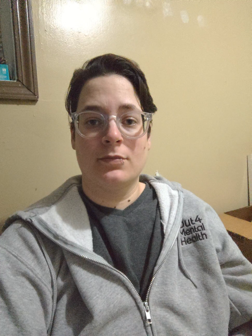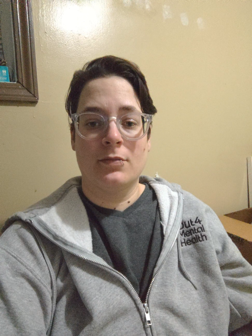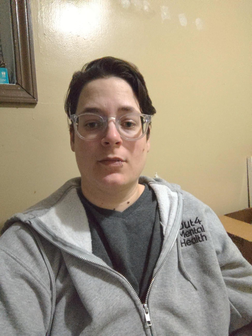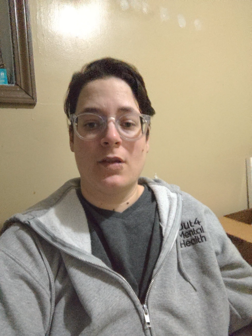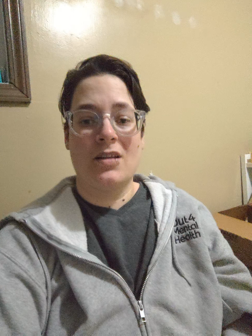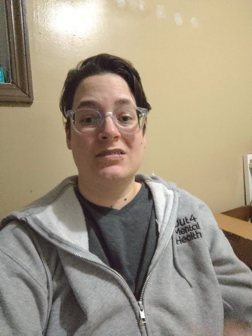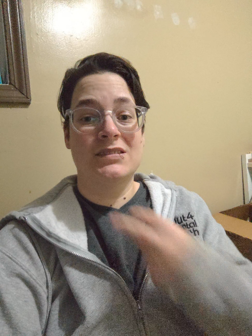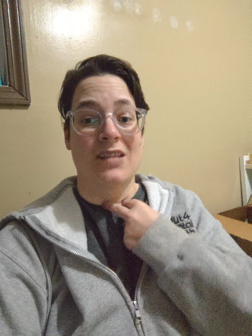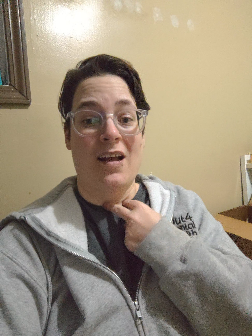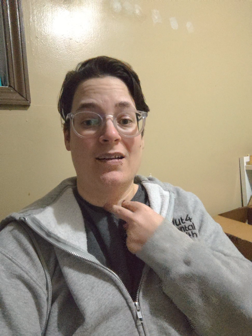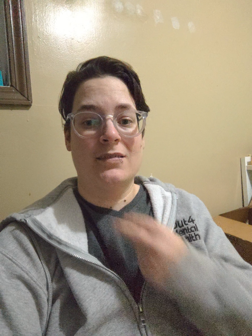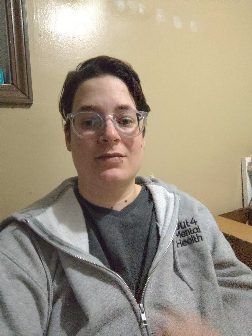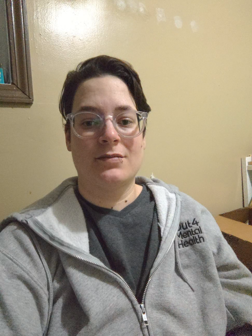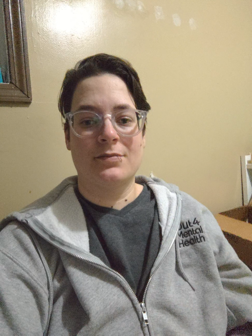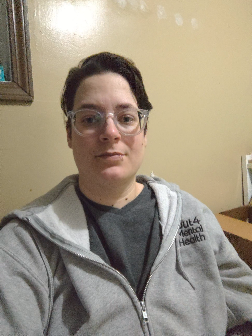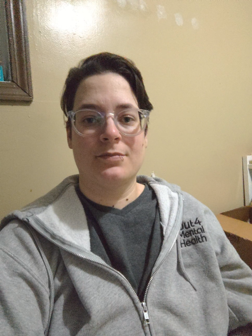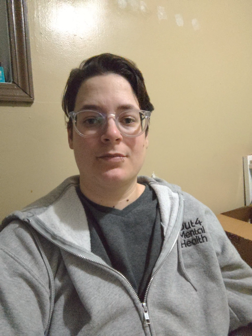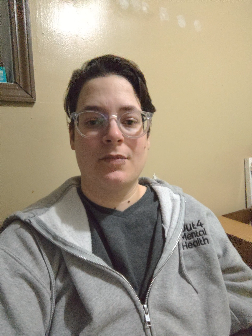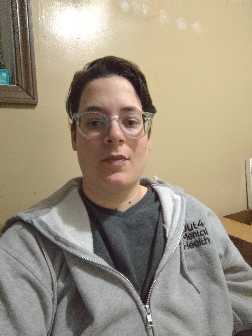stuck